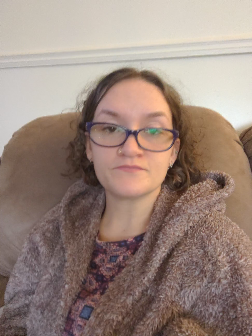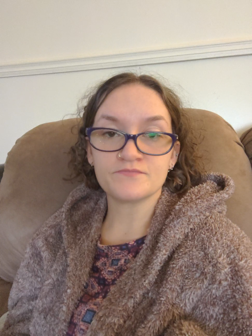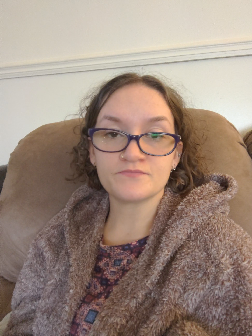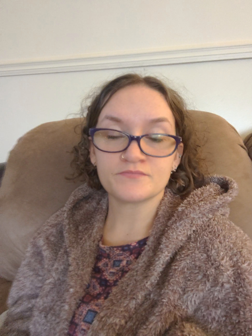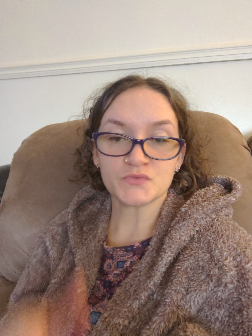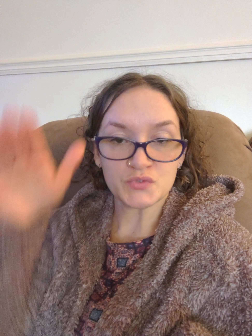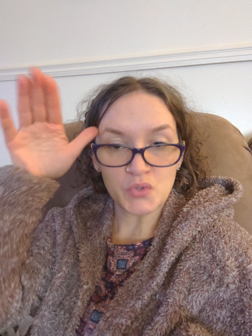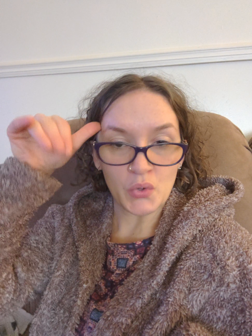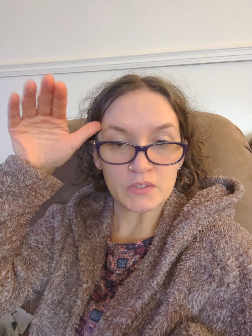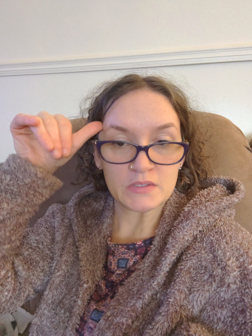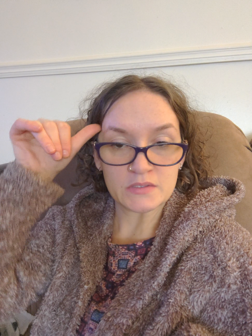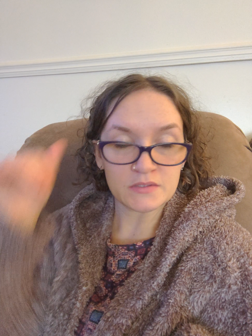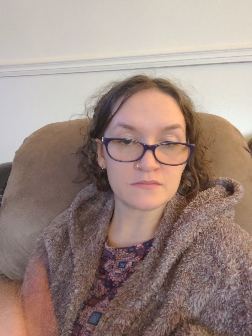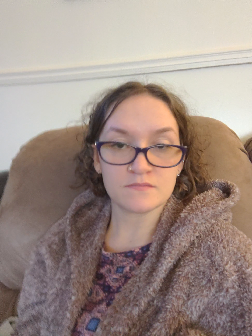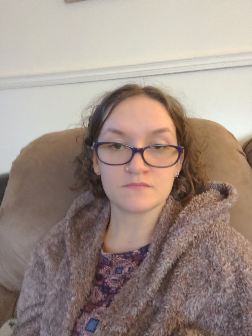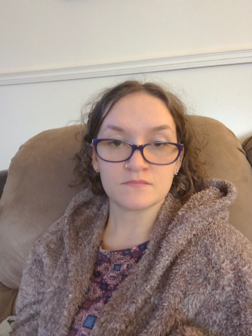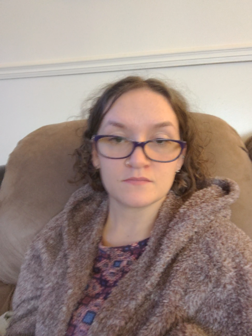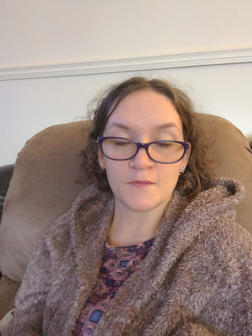donkey